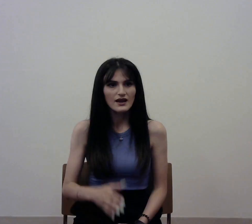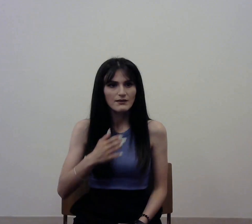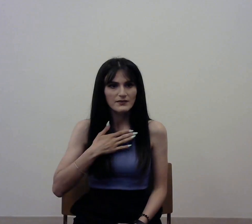mən